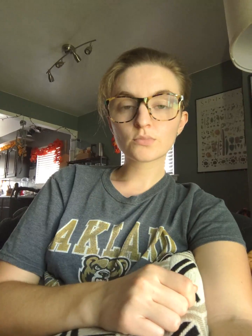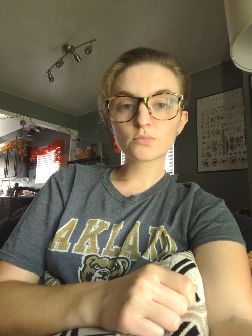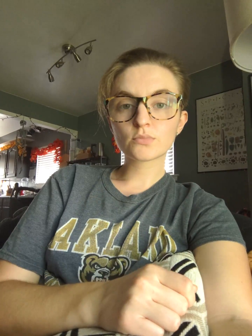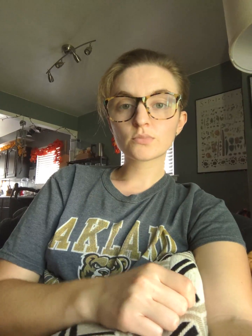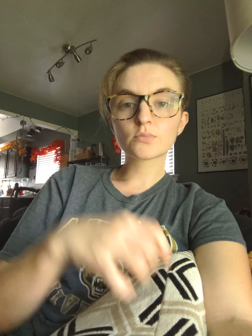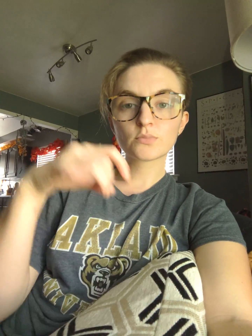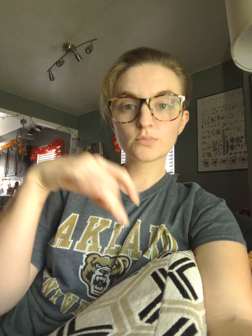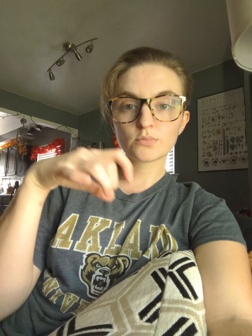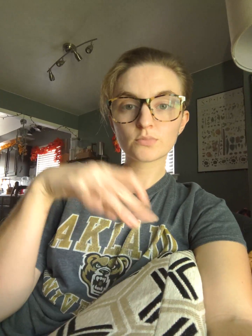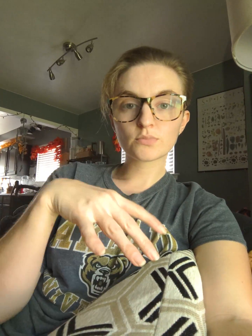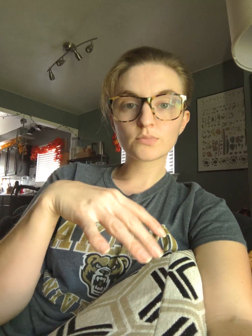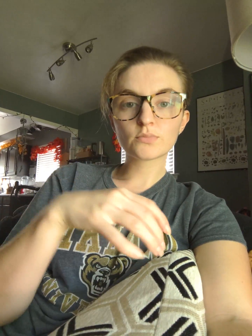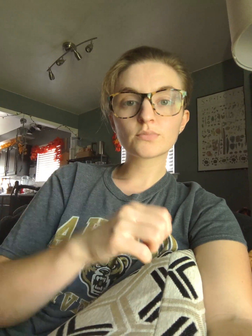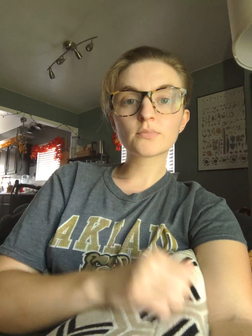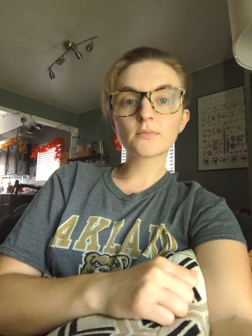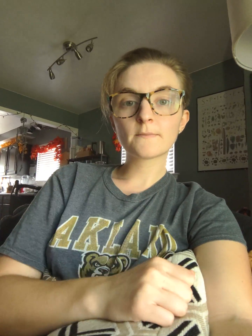pumpkin